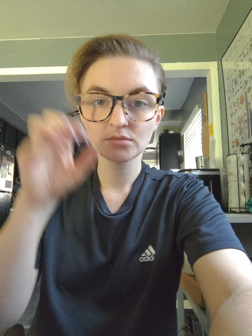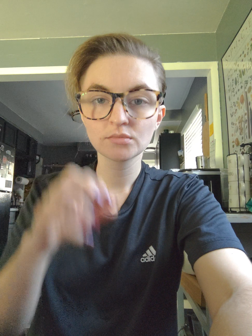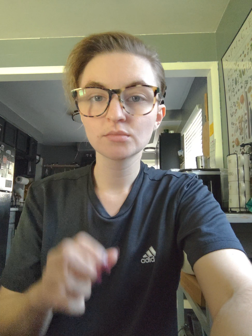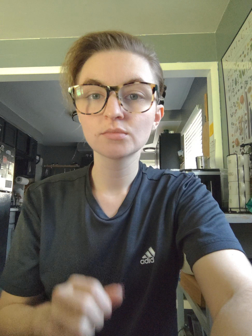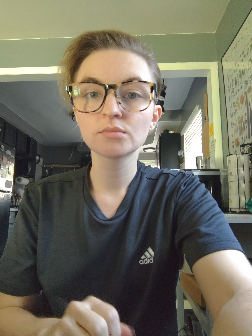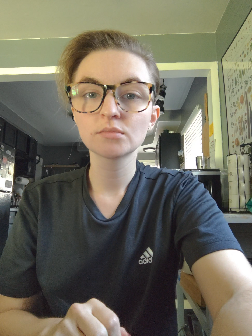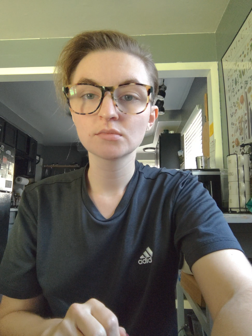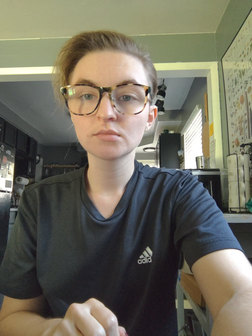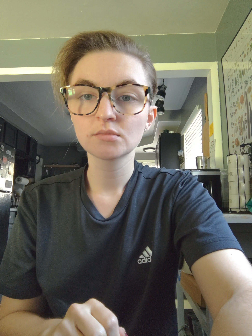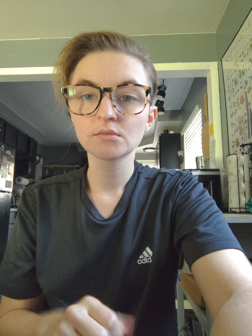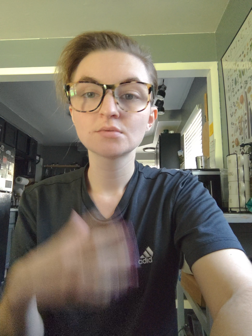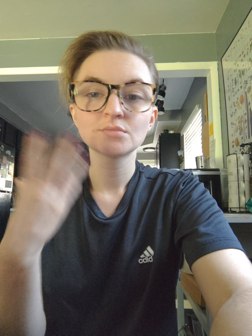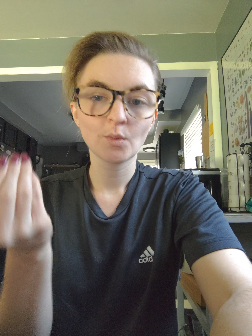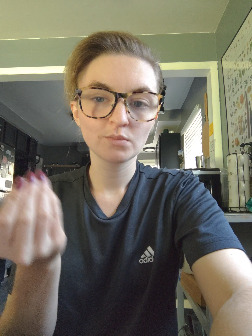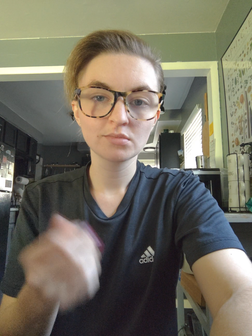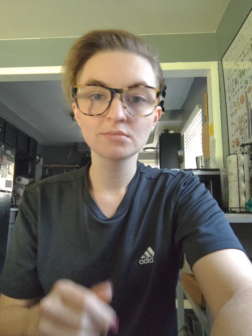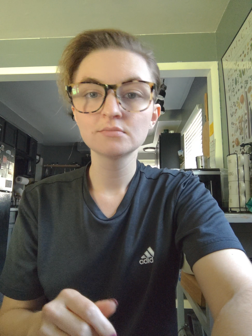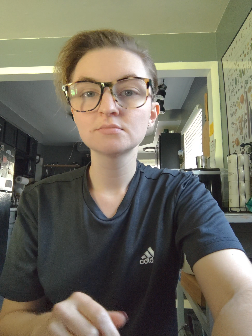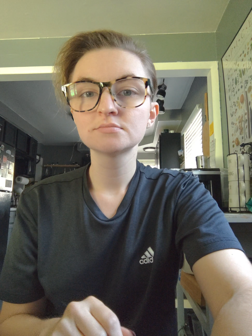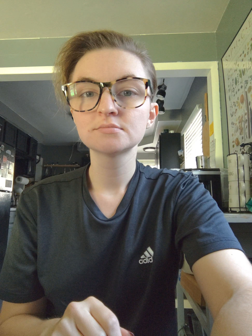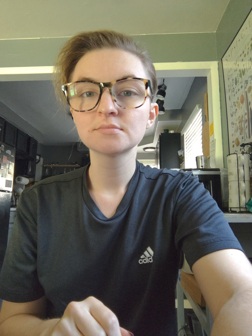got to